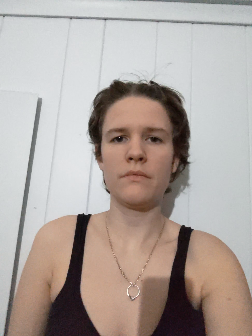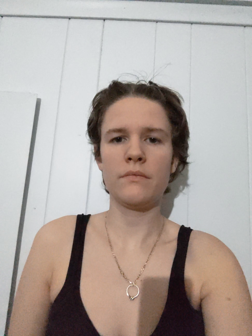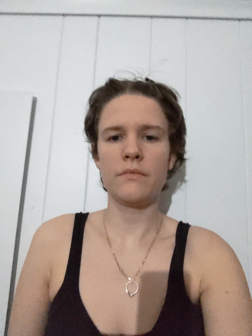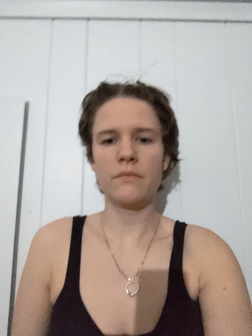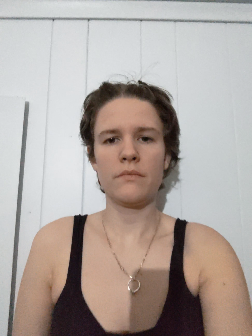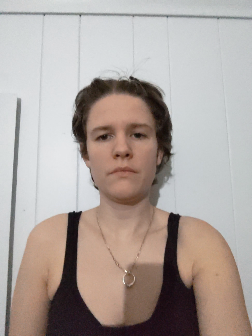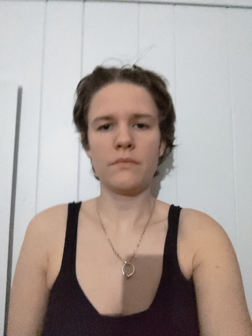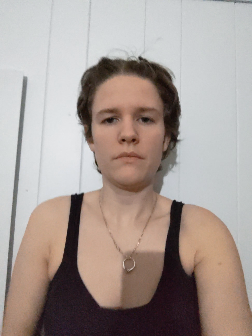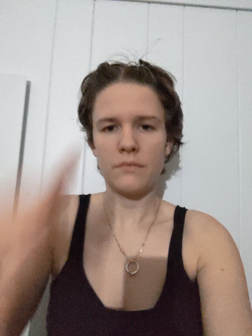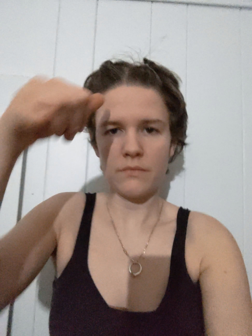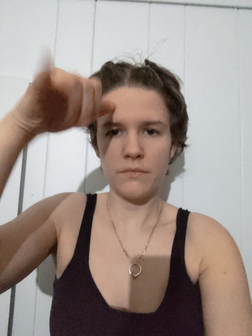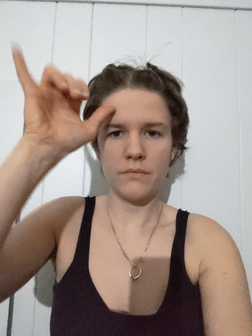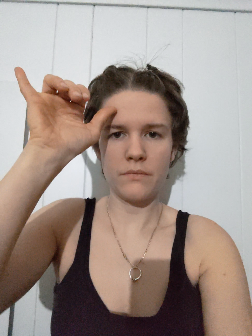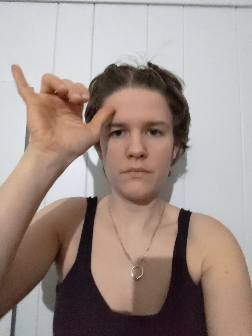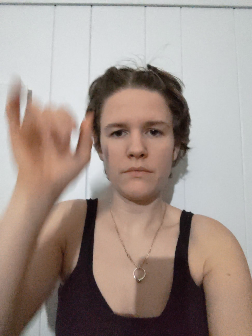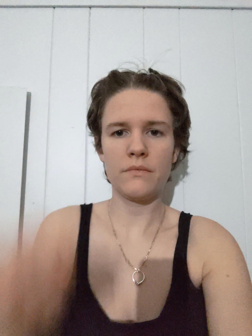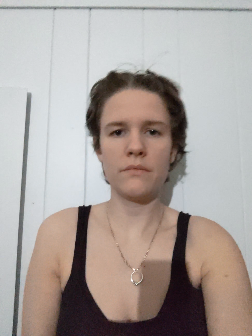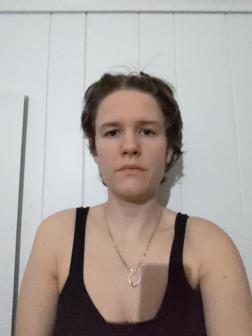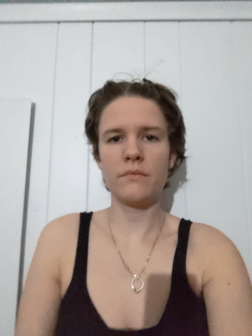cow